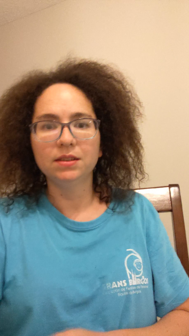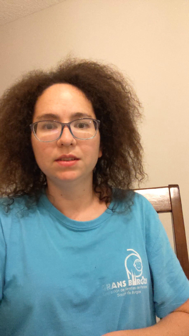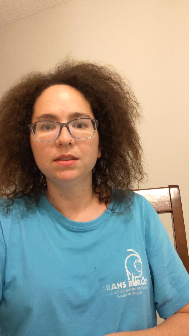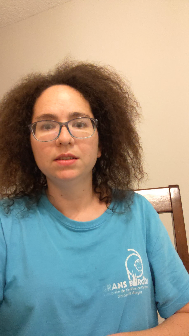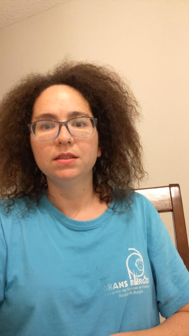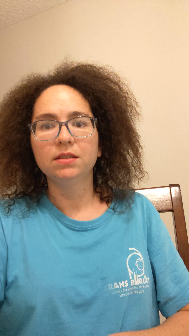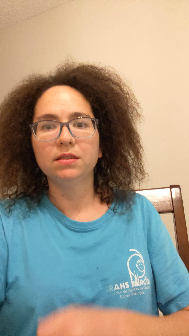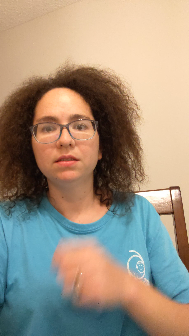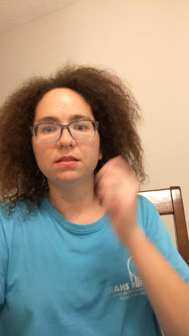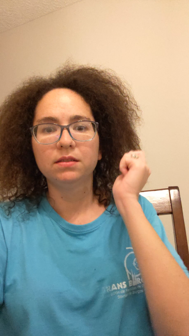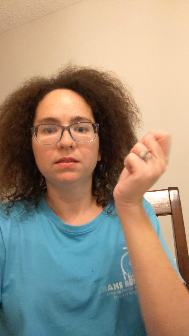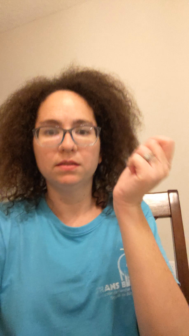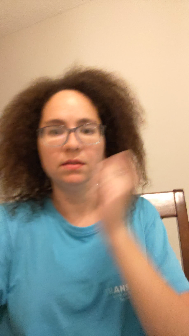bat